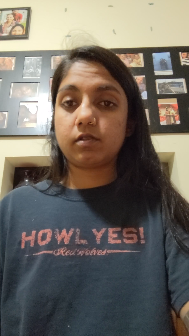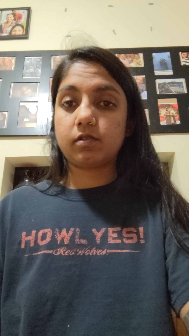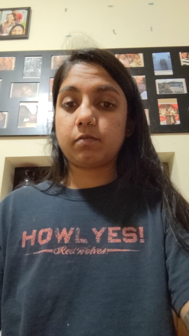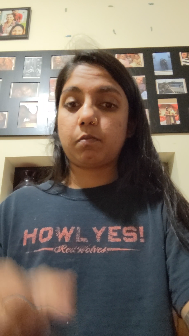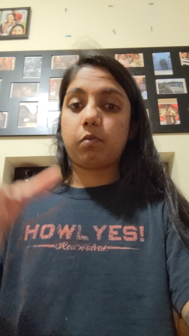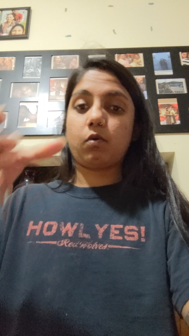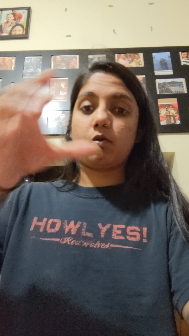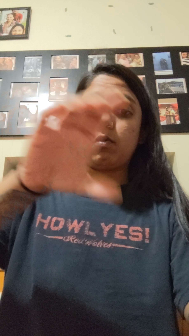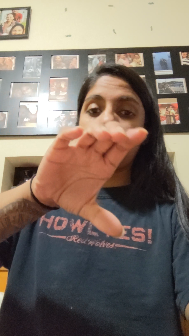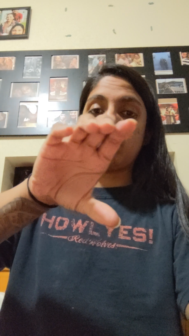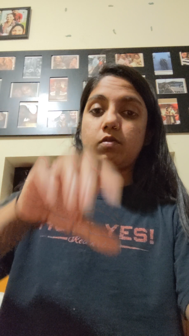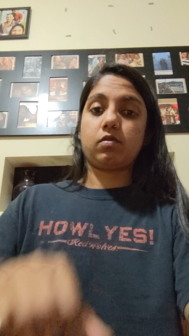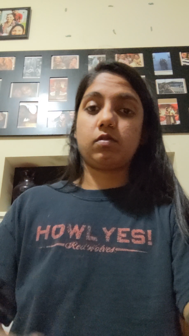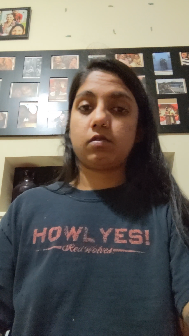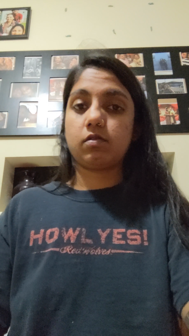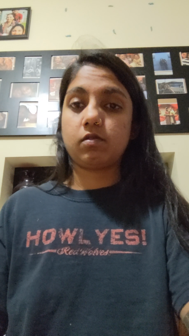pour